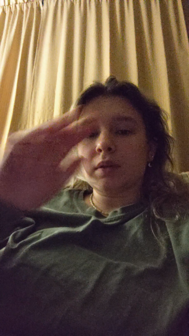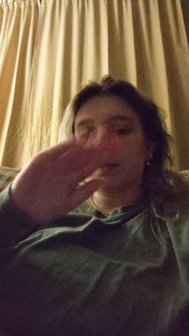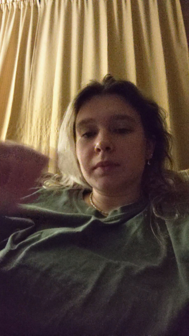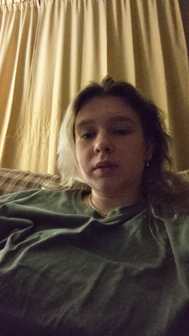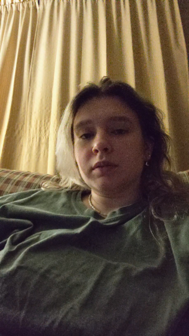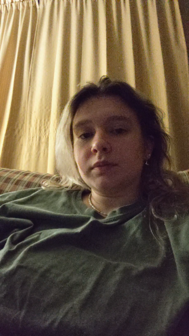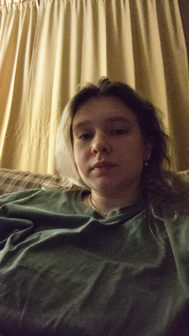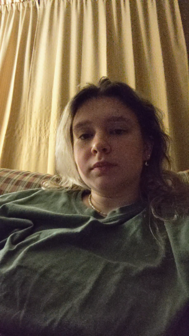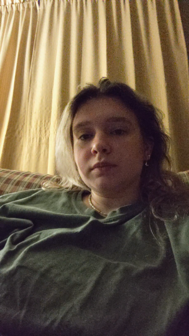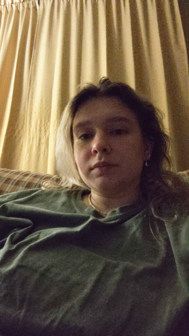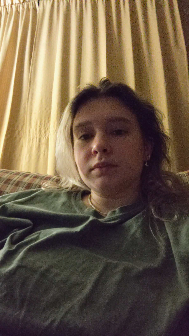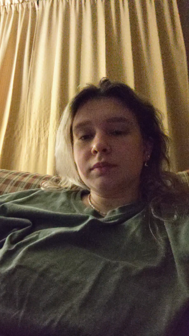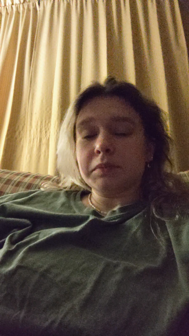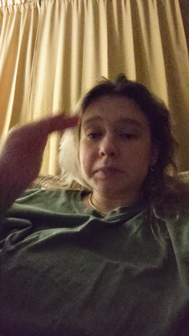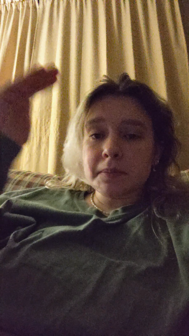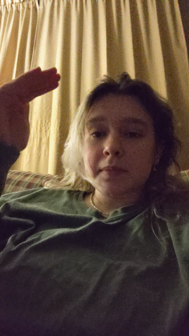big